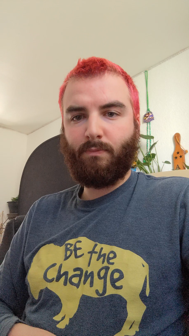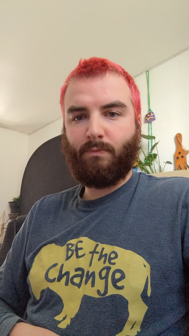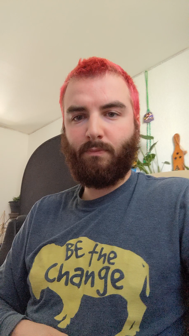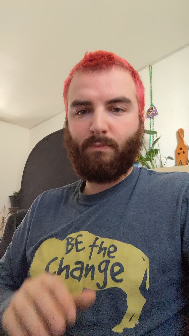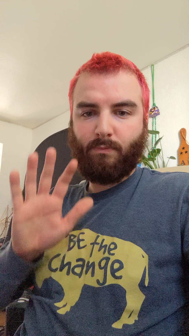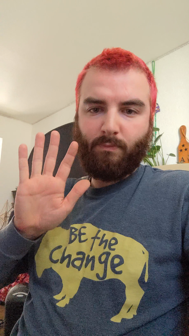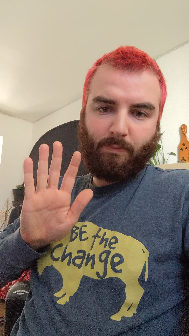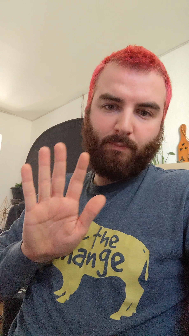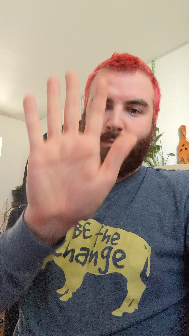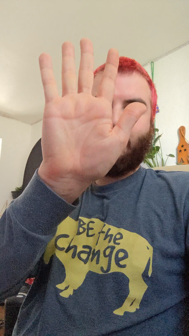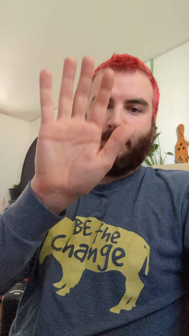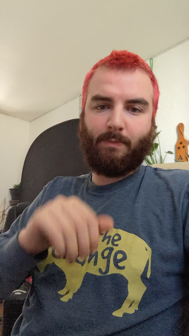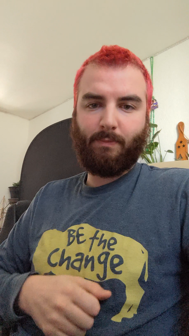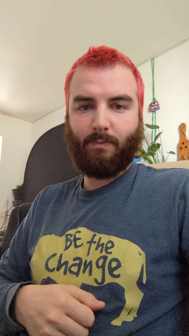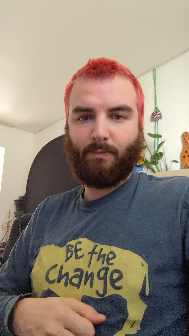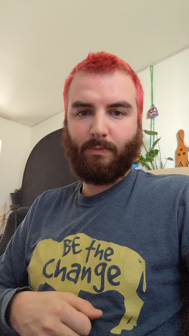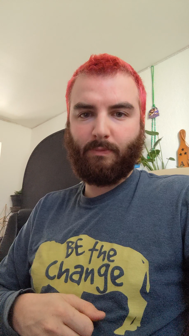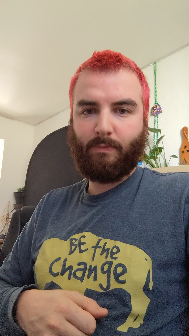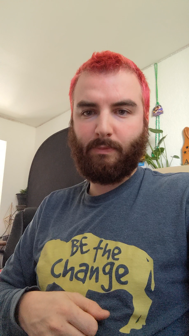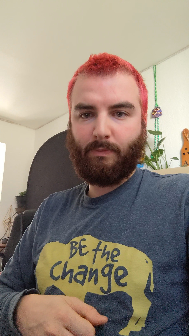give me five